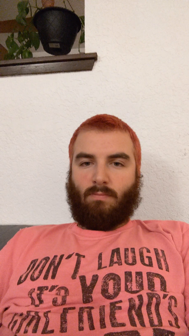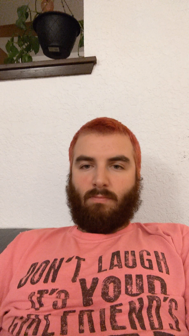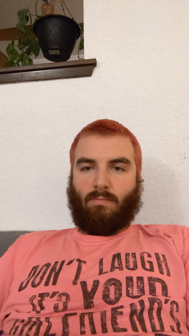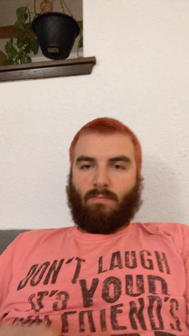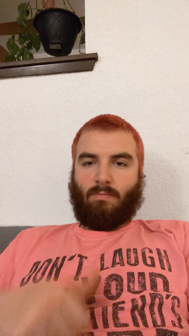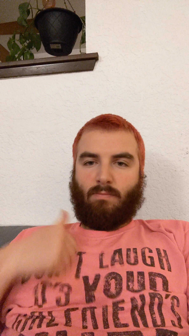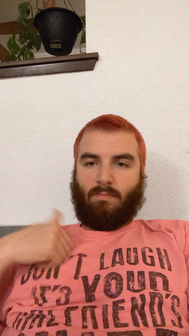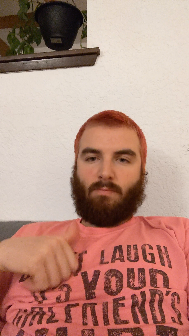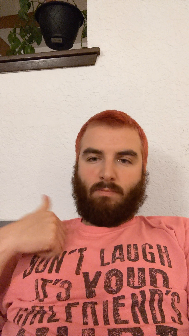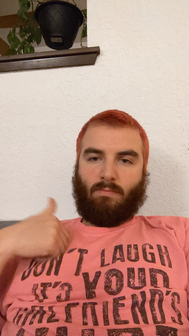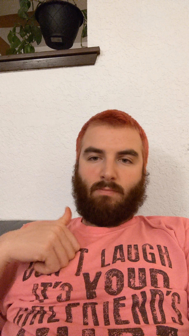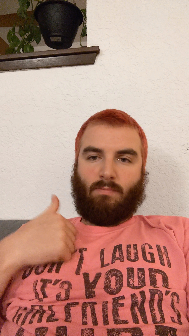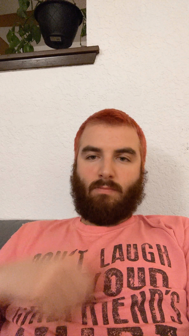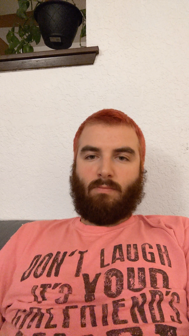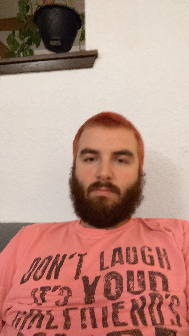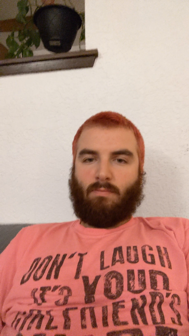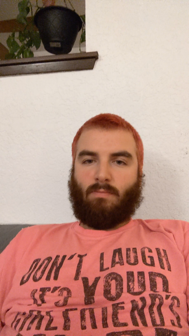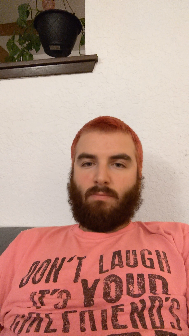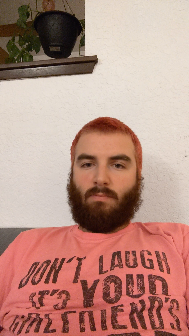bathtub